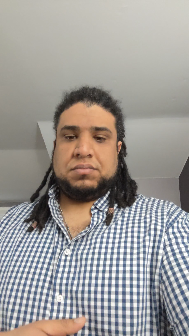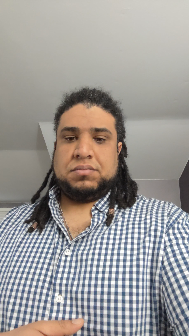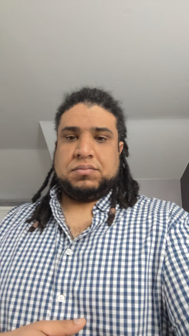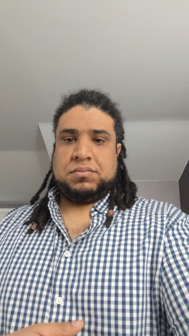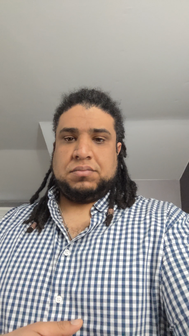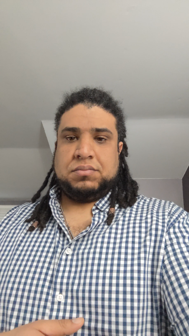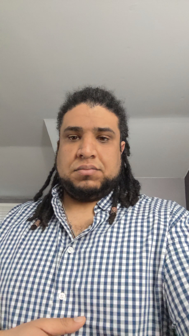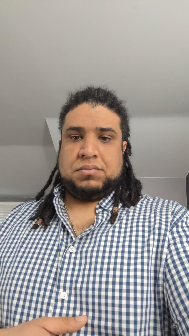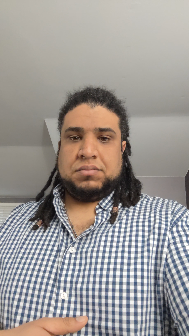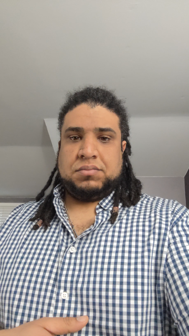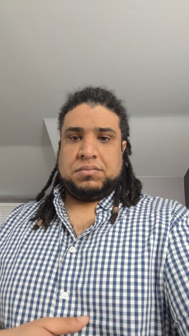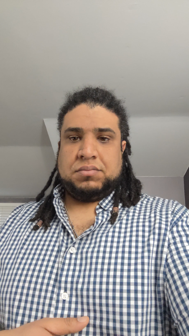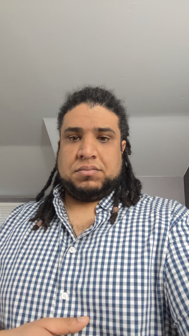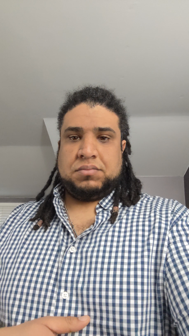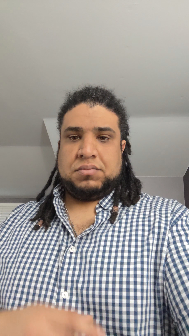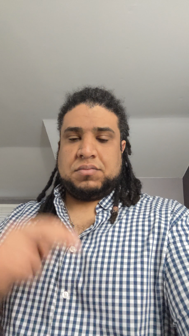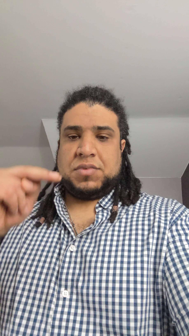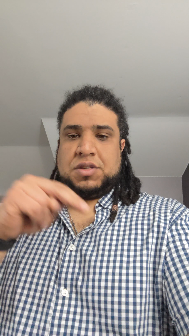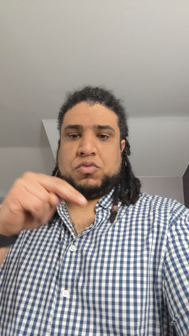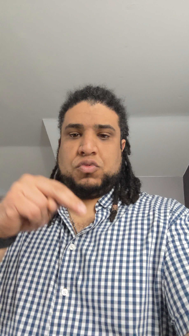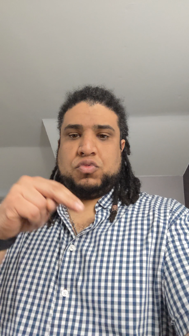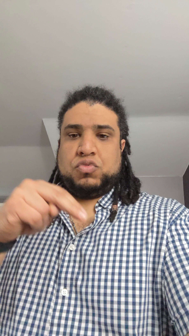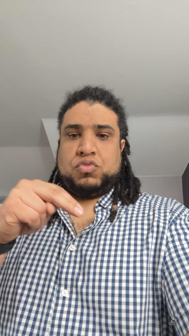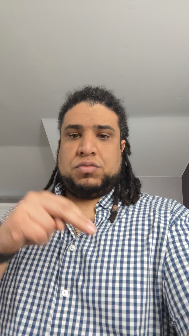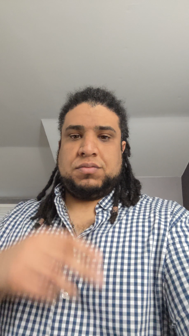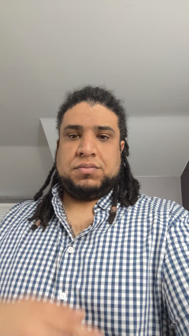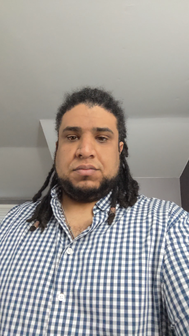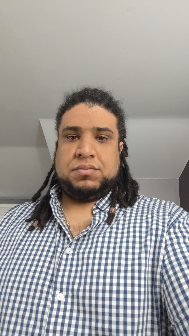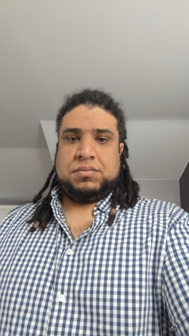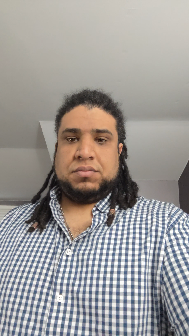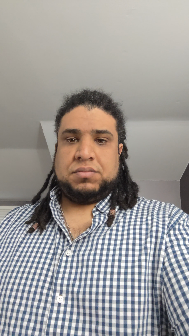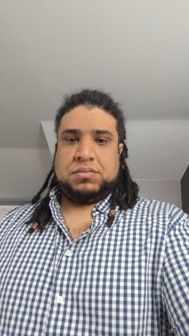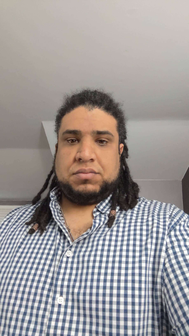nurse